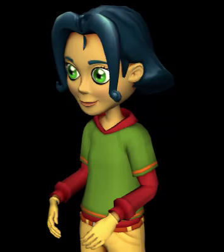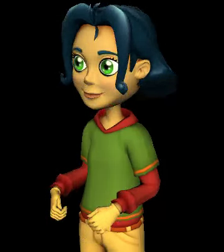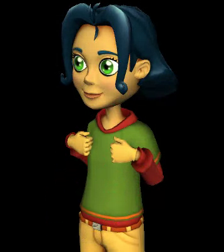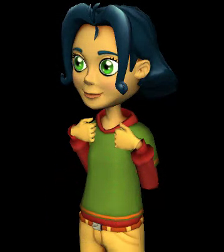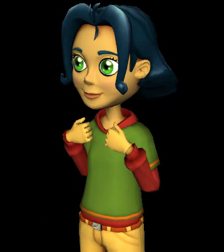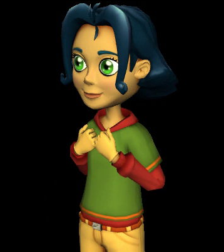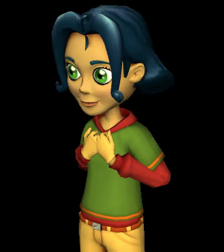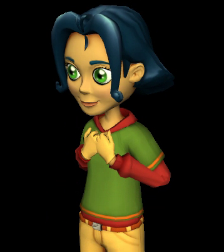معطف